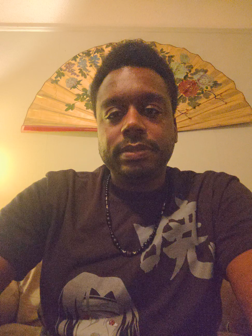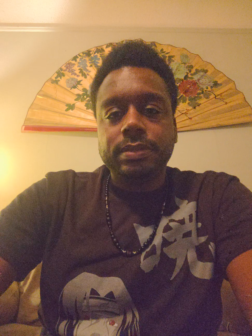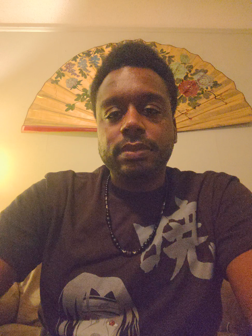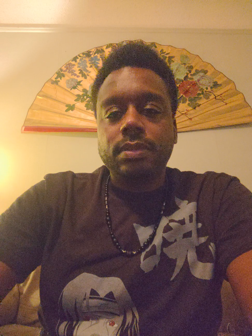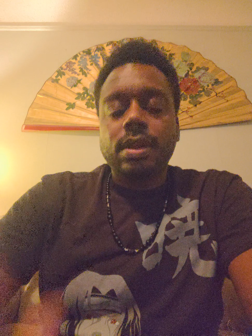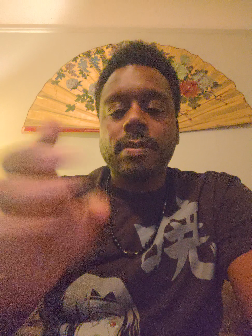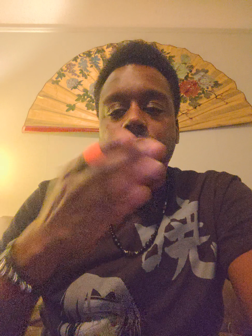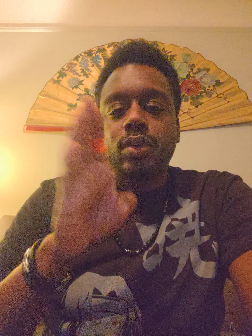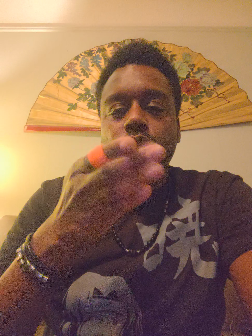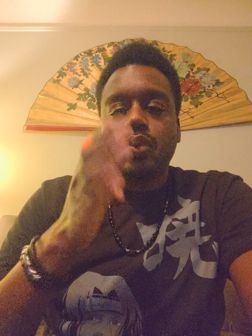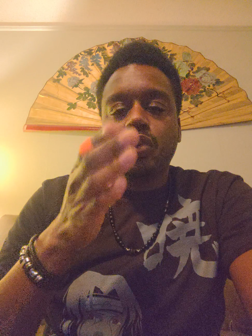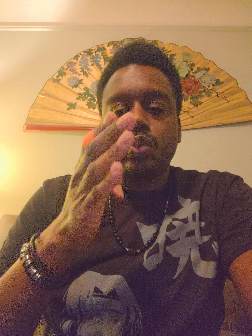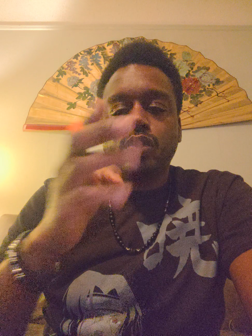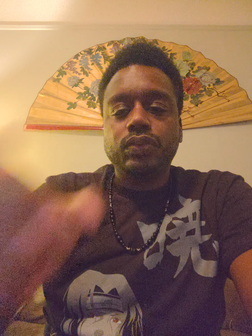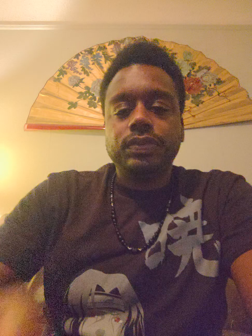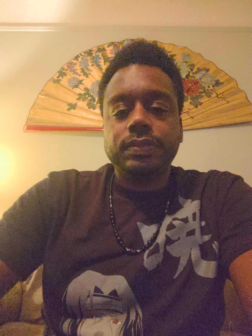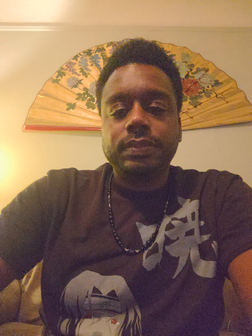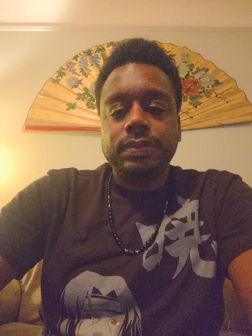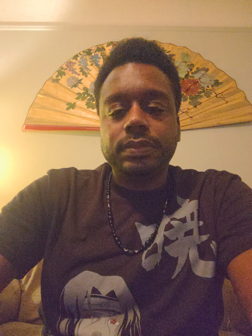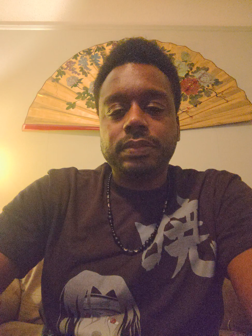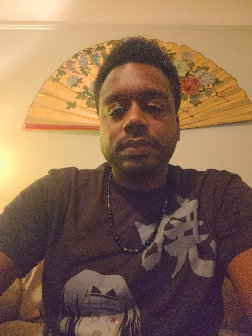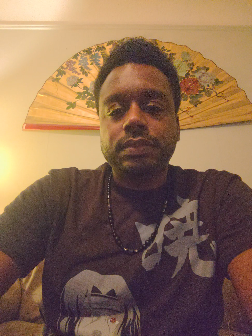blue